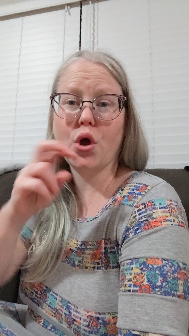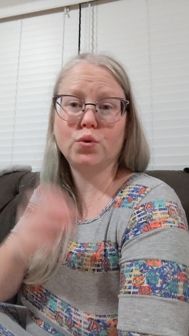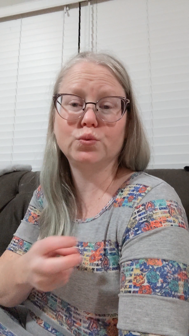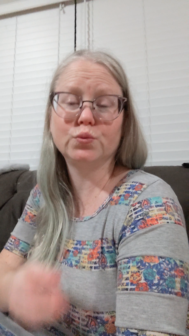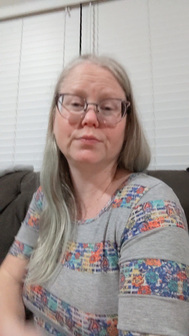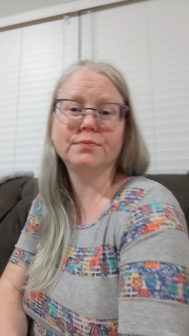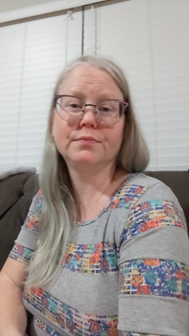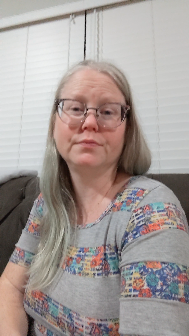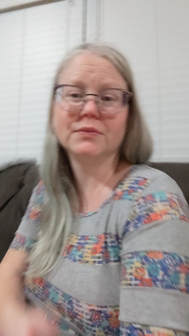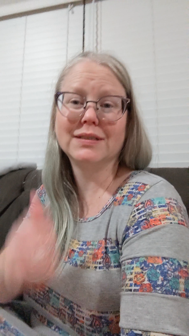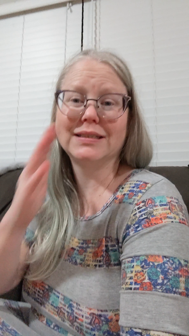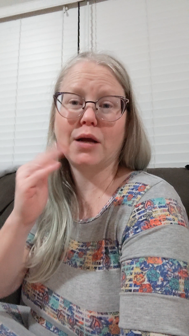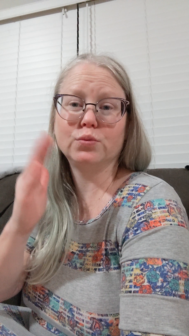downtown